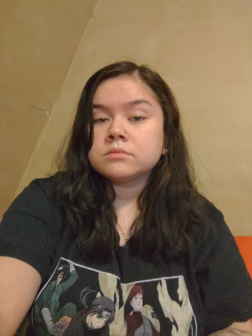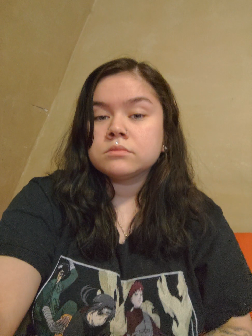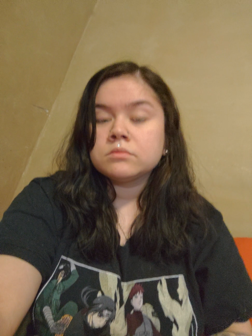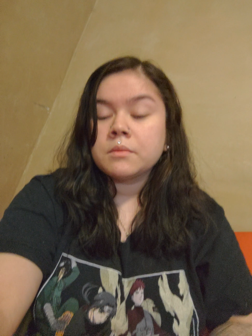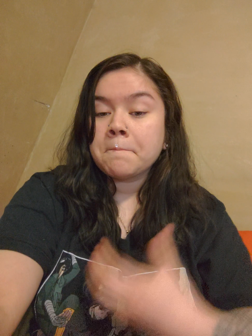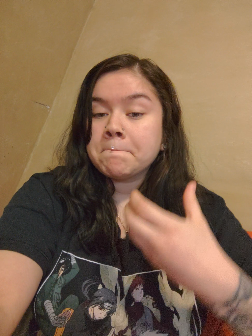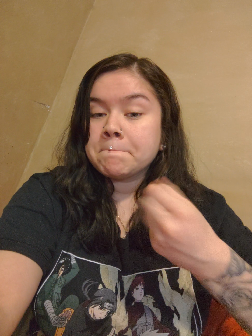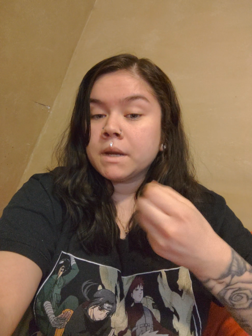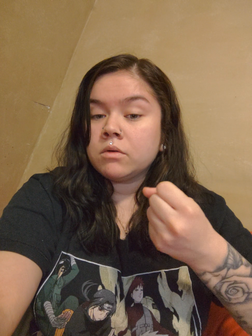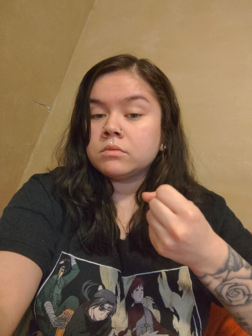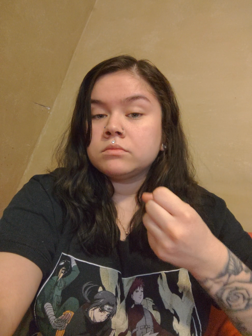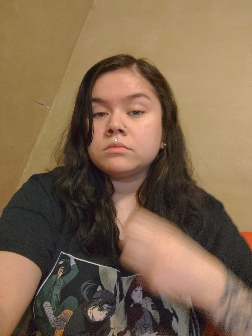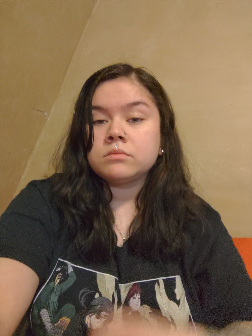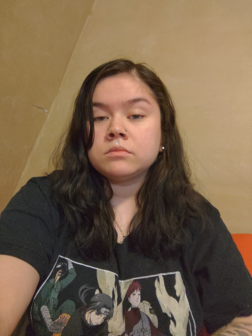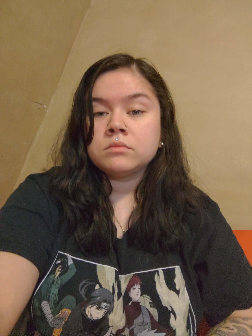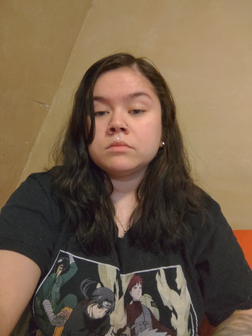milk